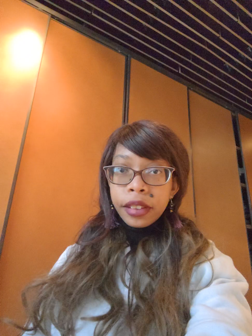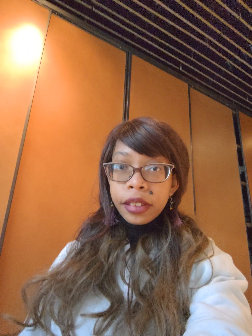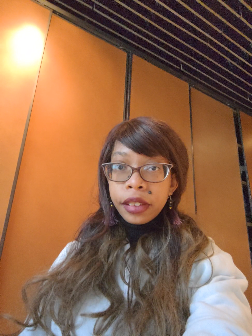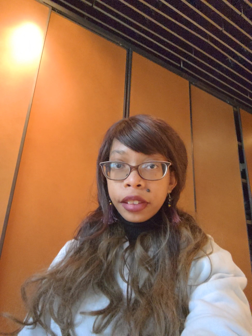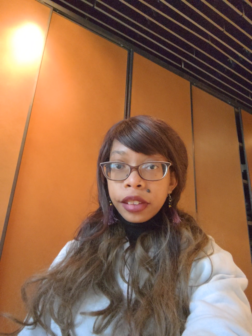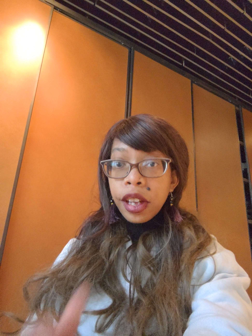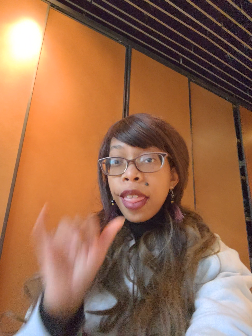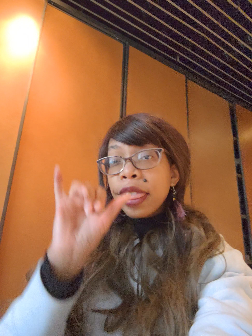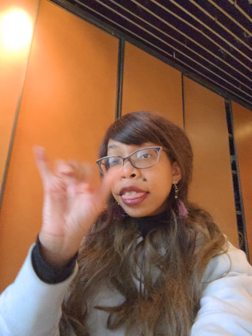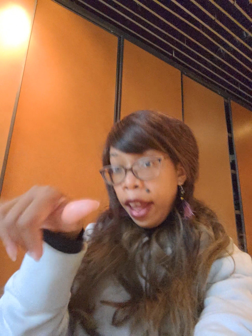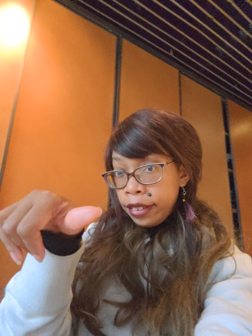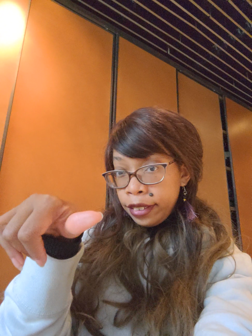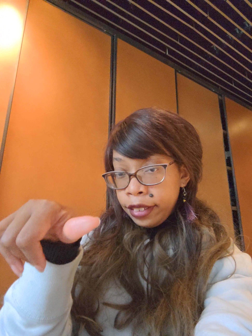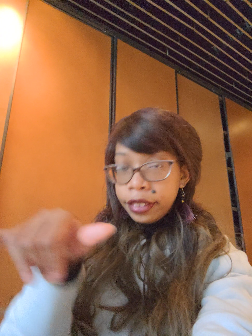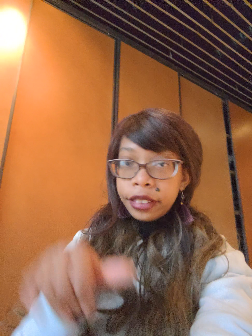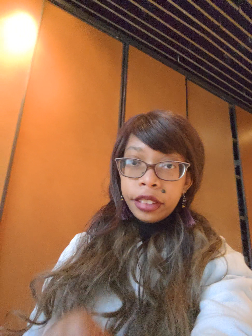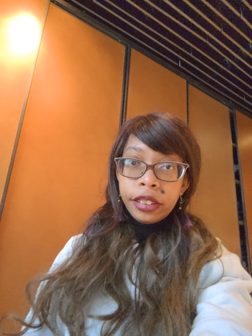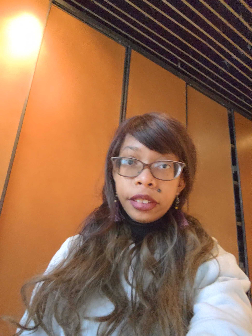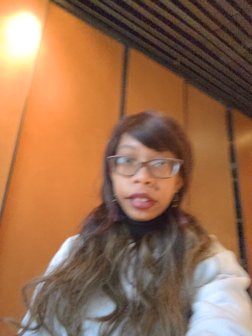that